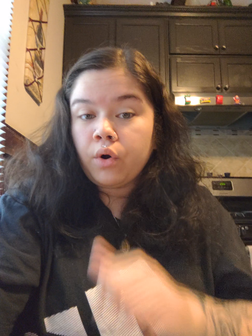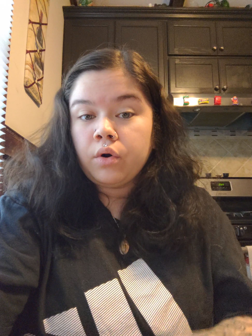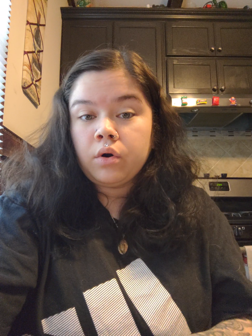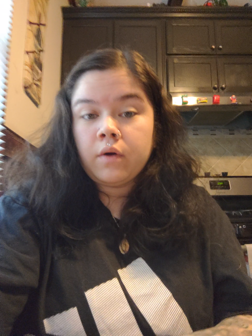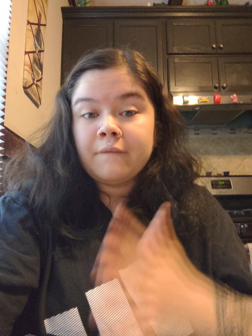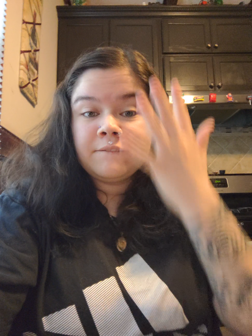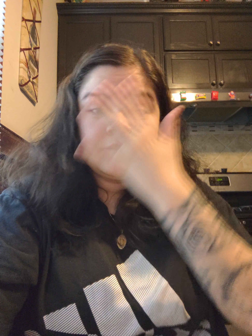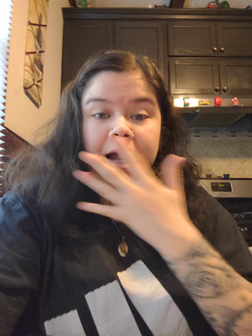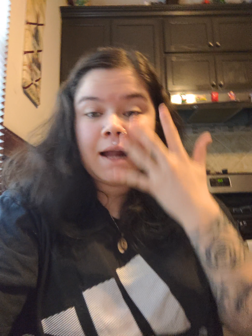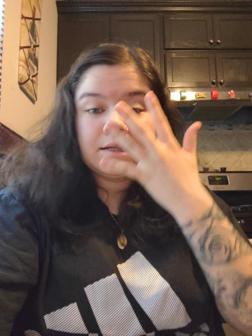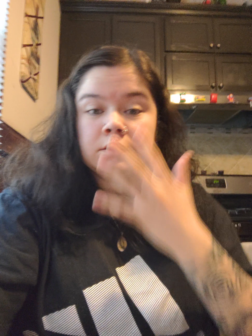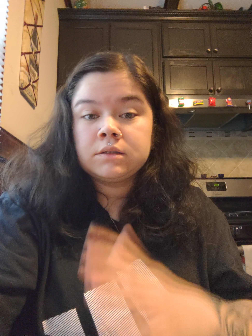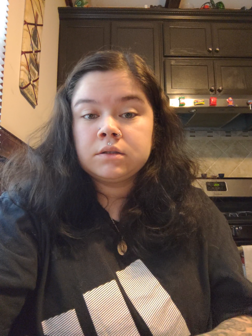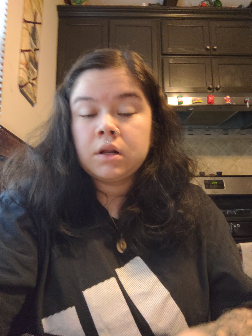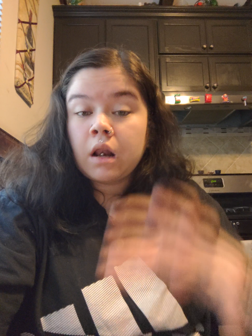face